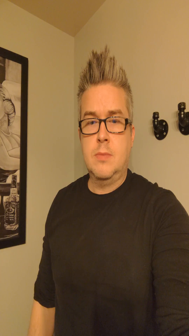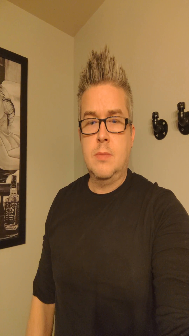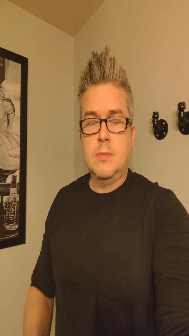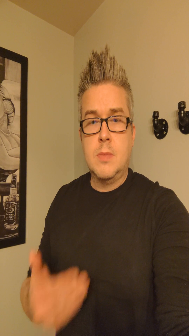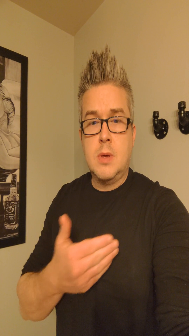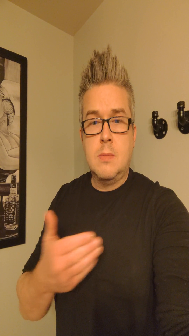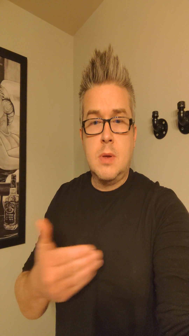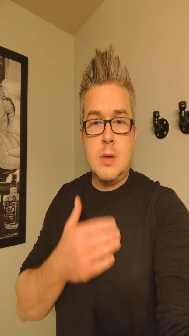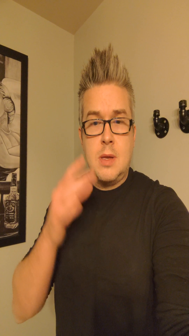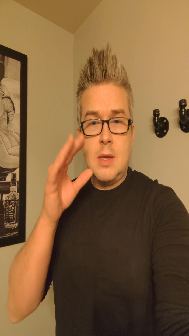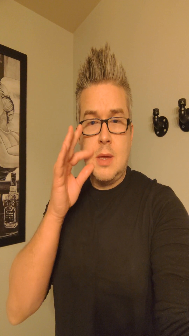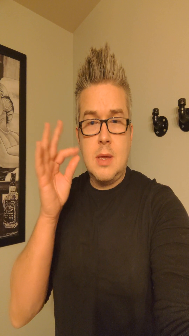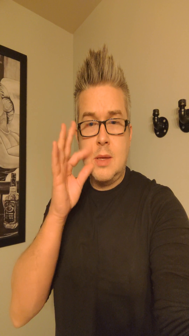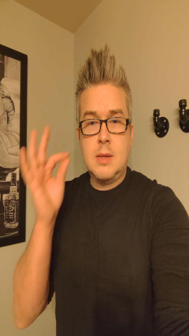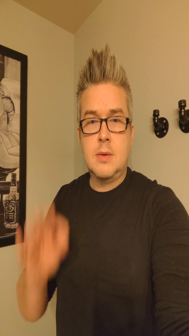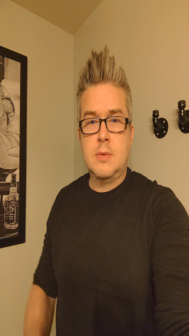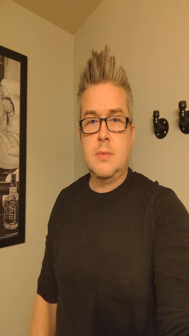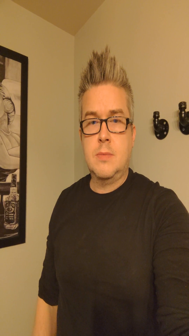kitty